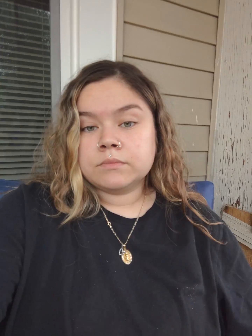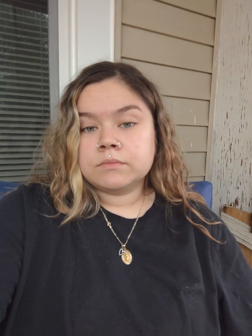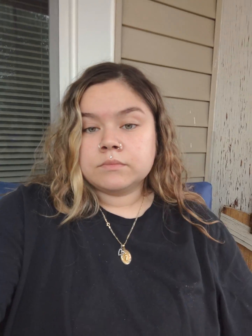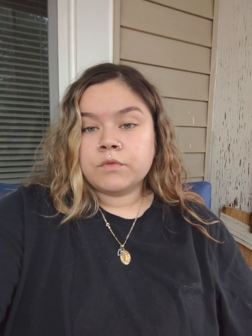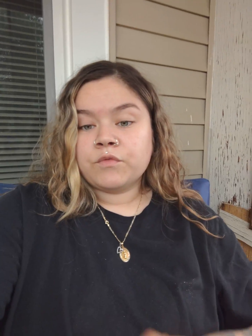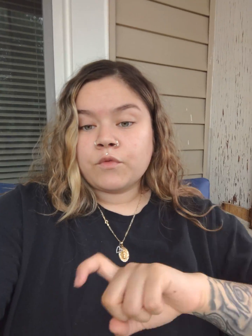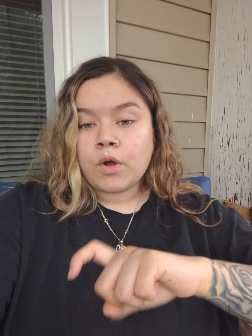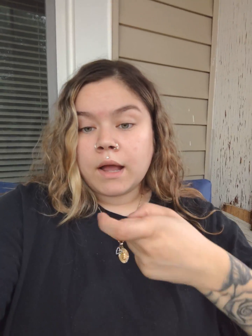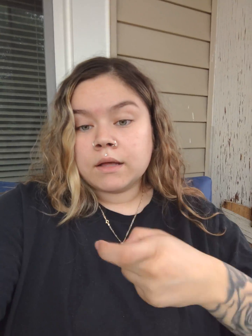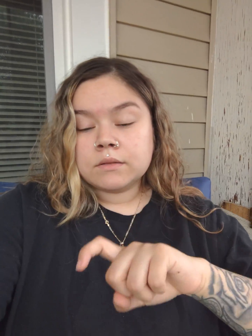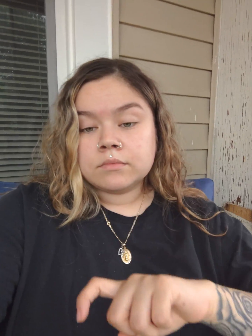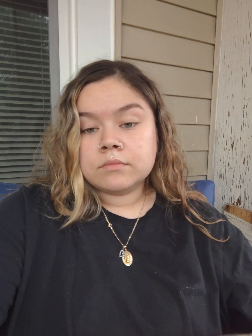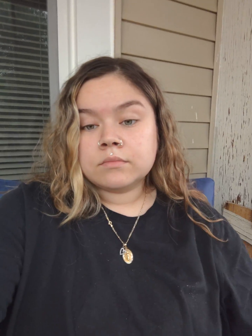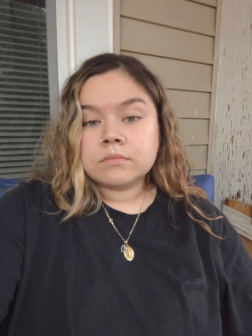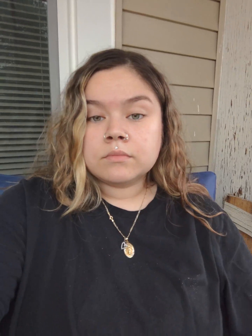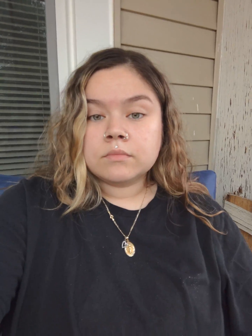friend